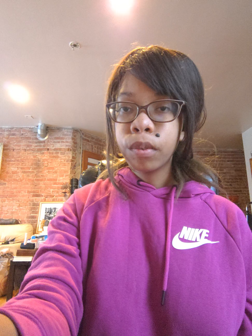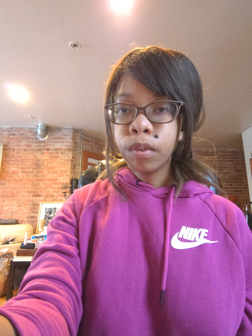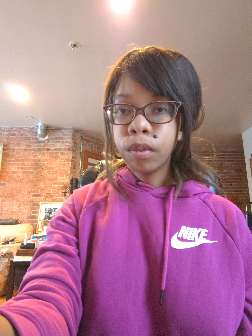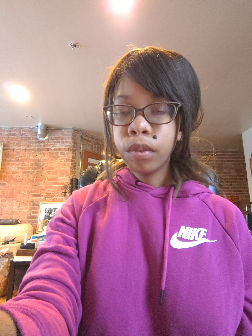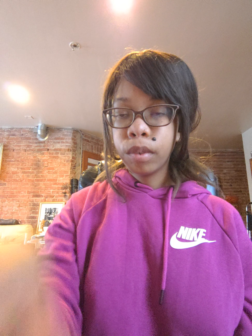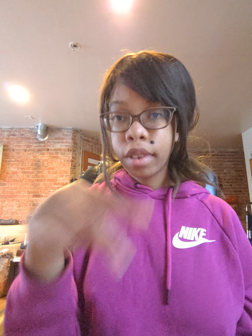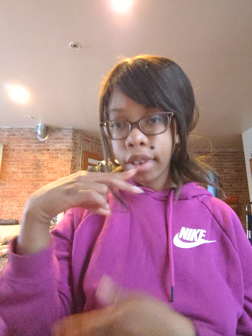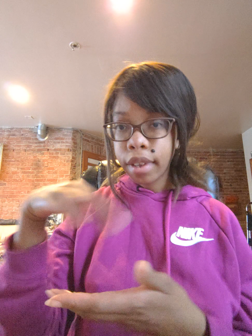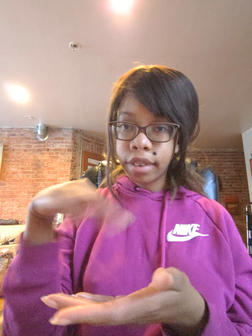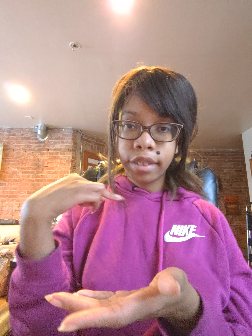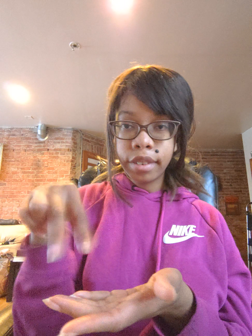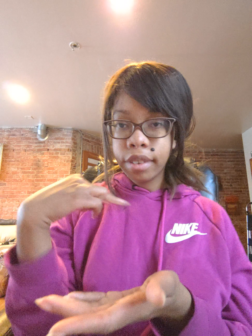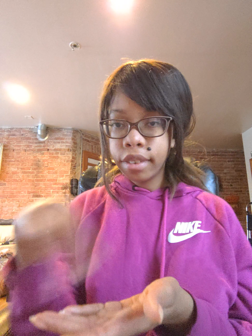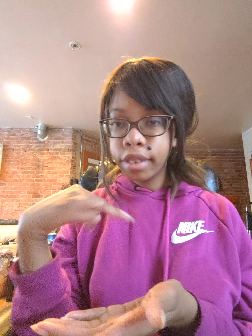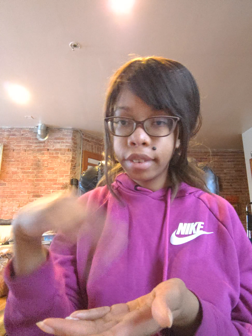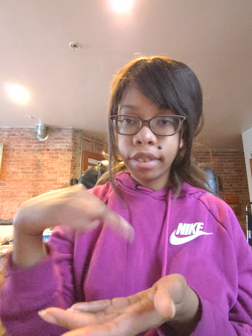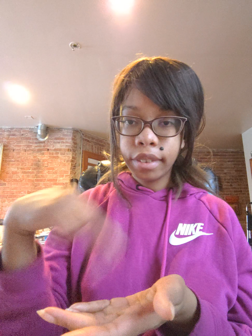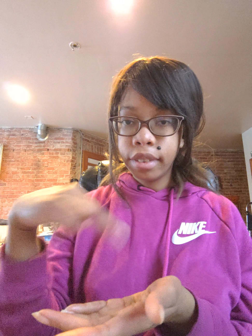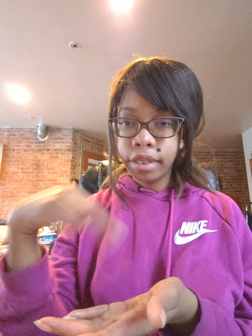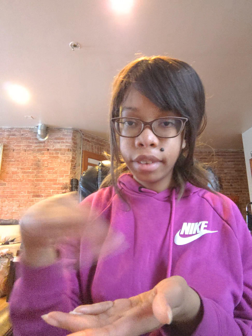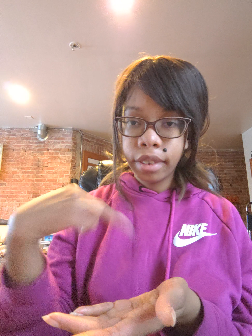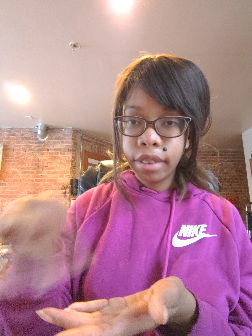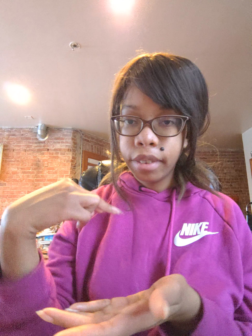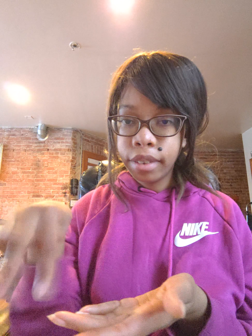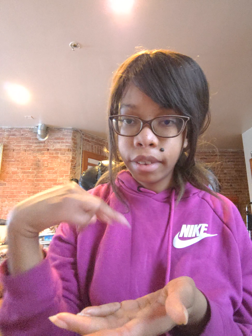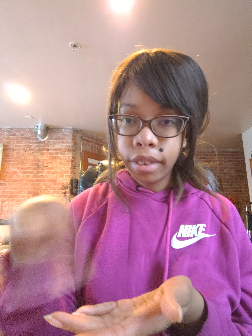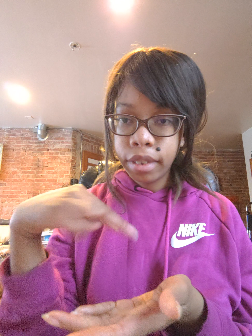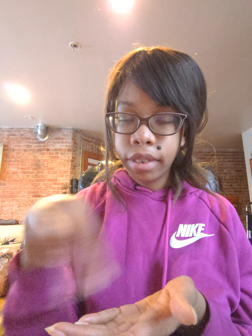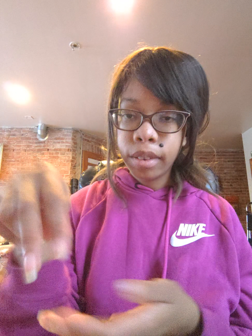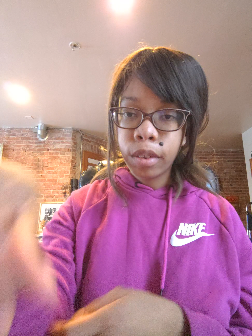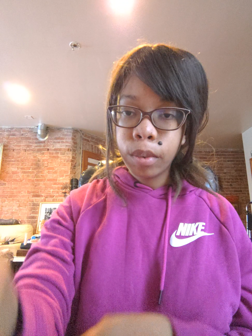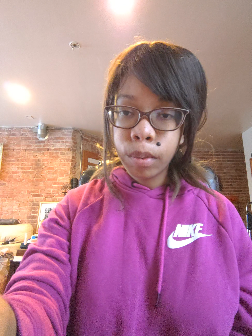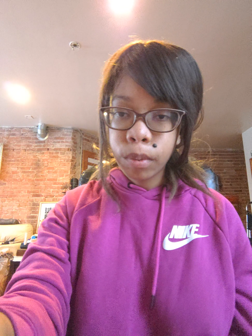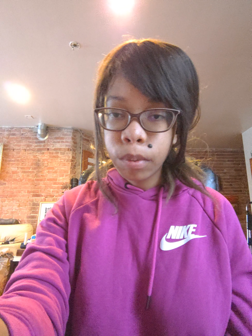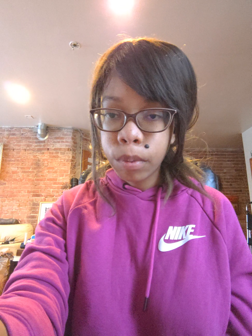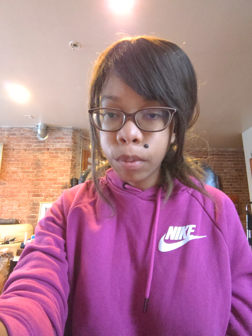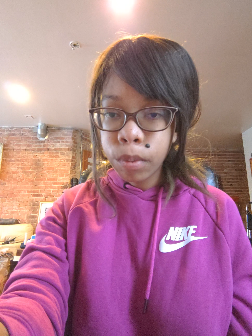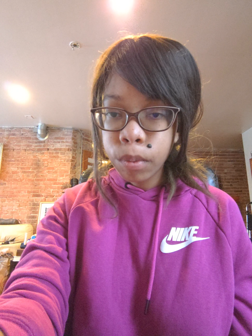dance